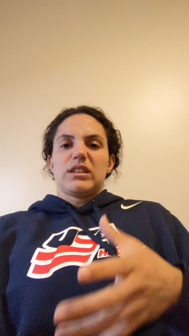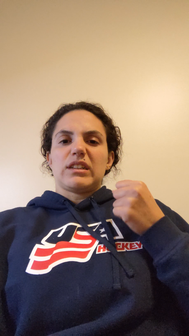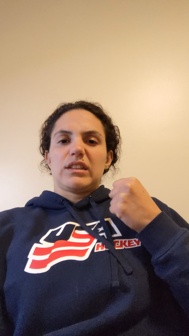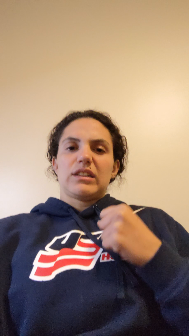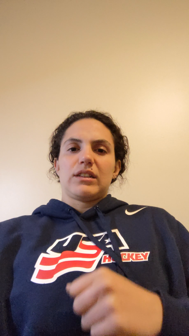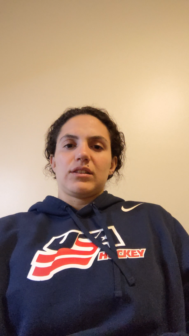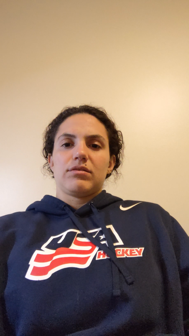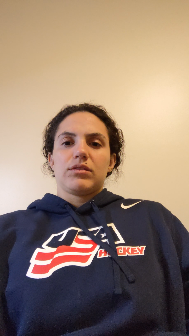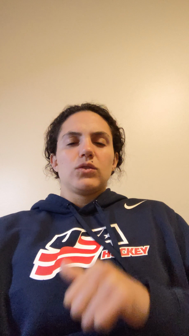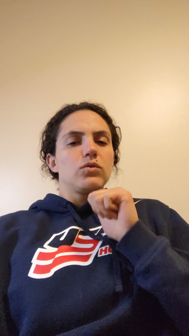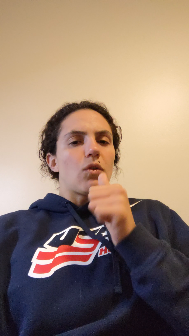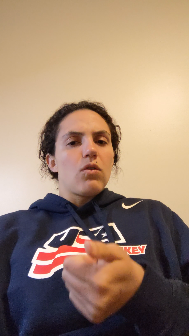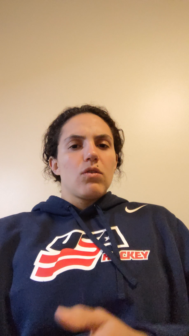don't